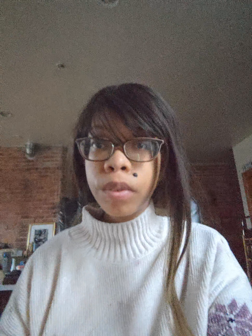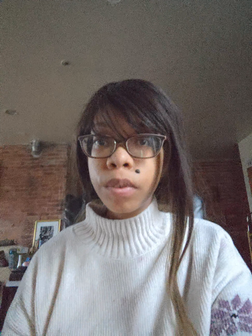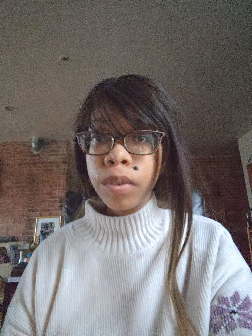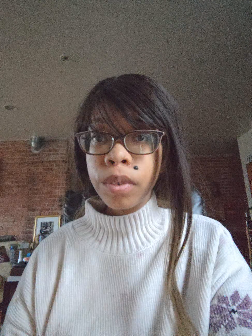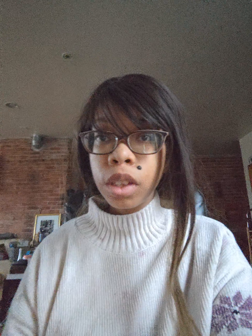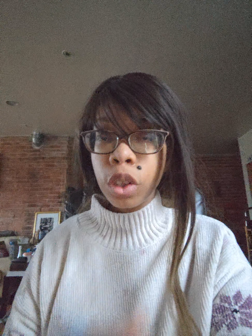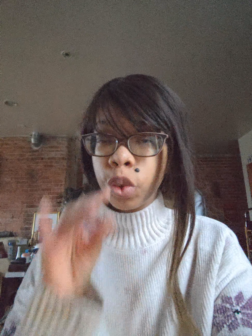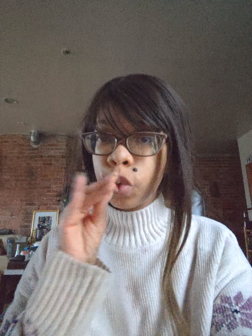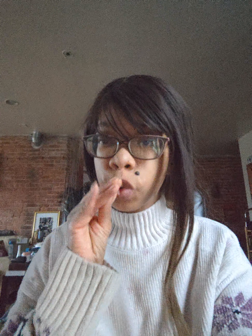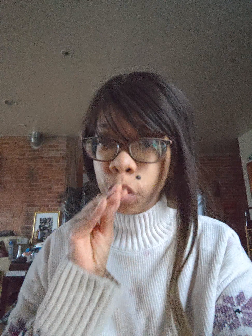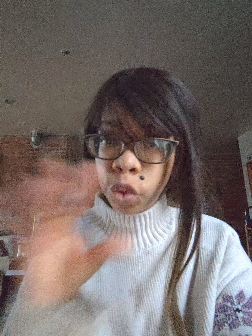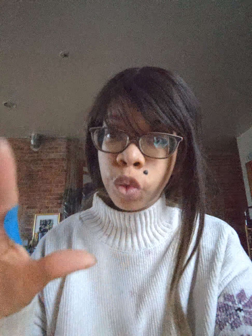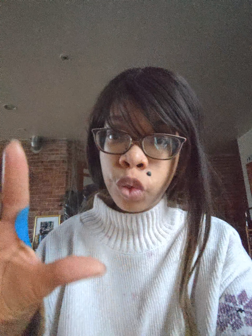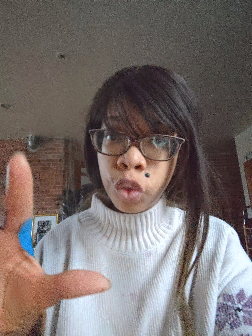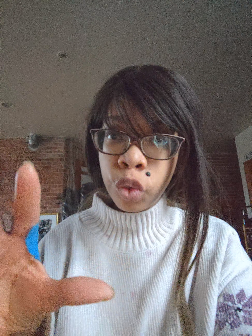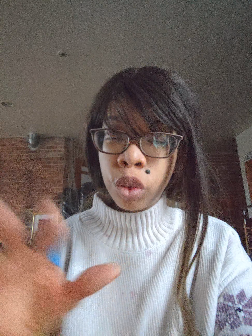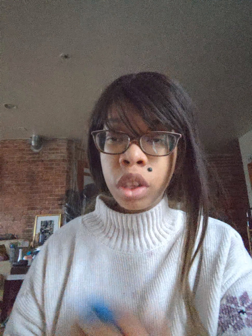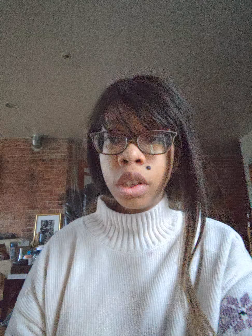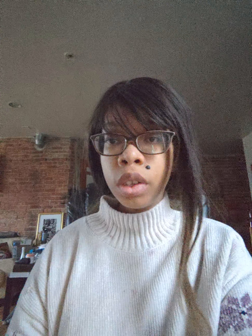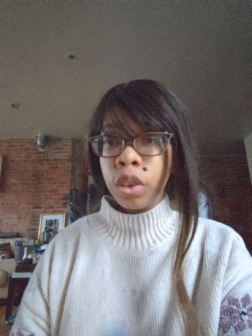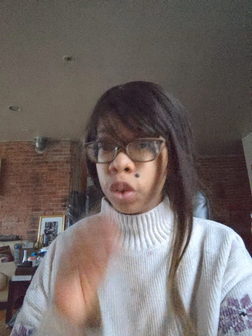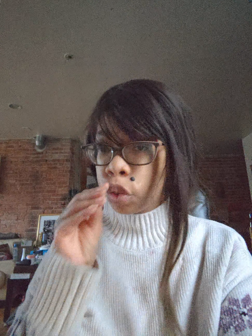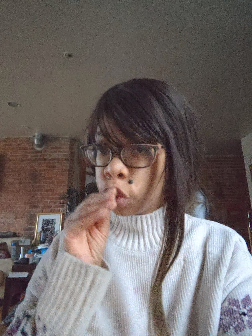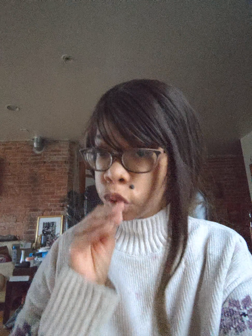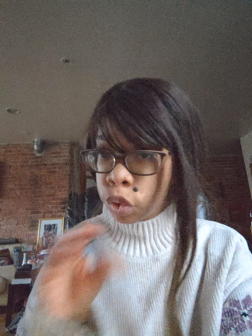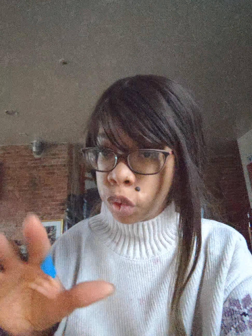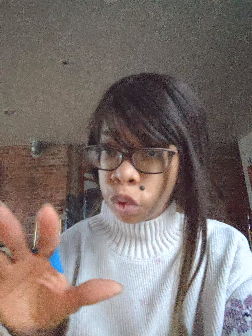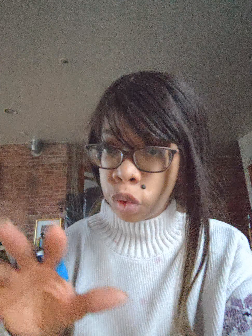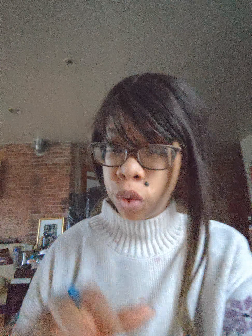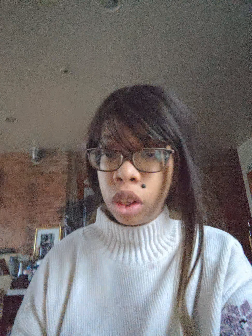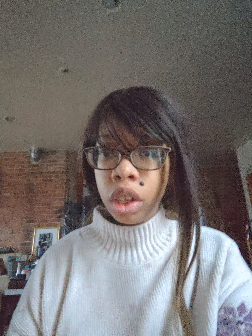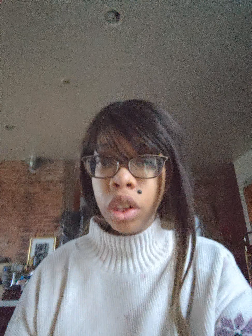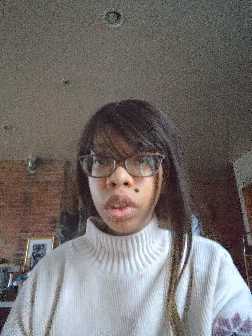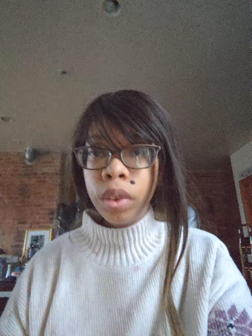blow